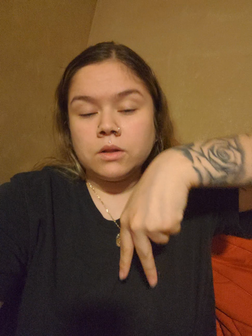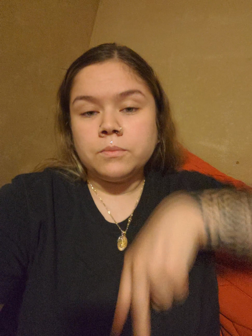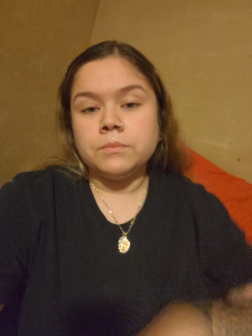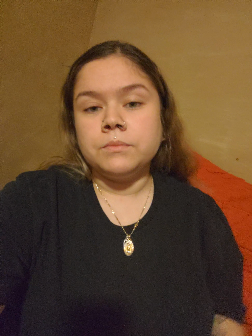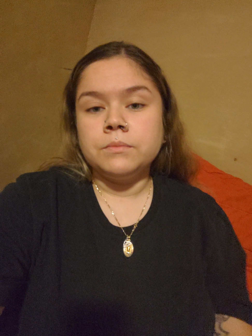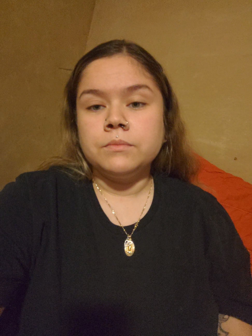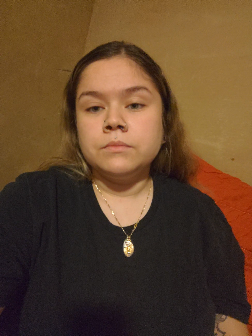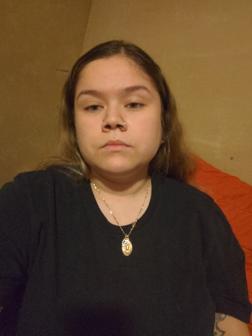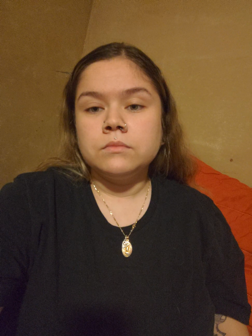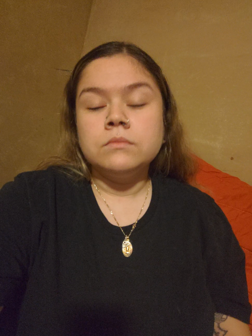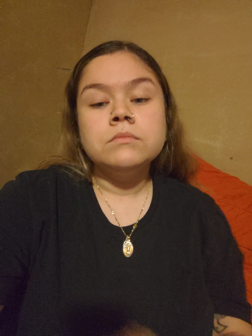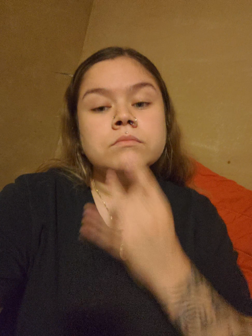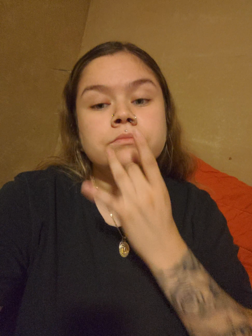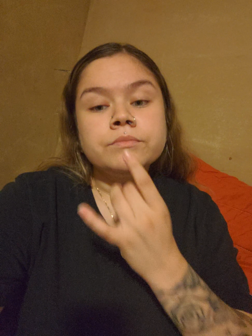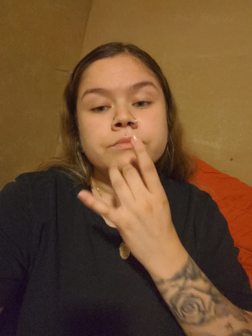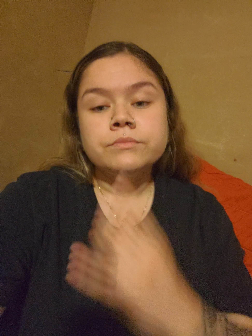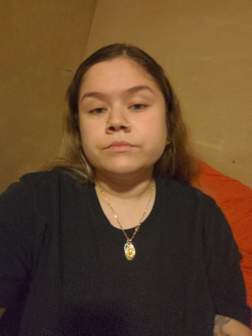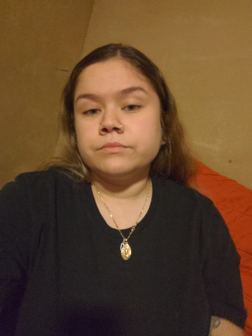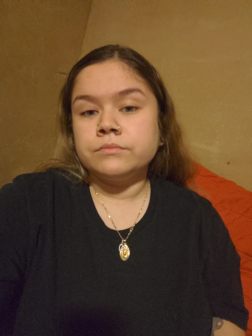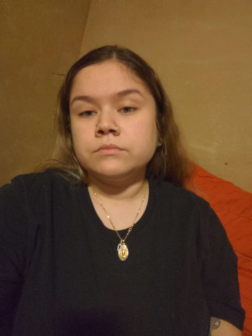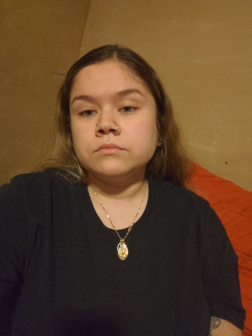light bulb